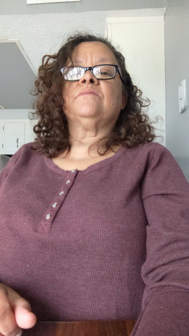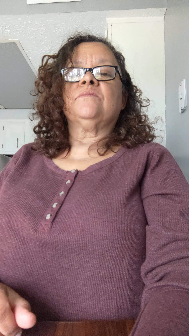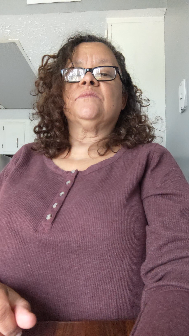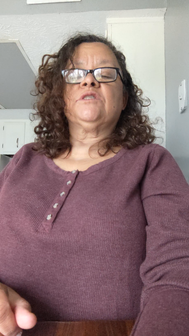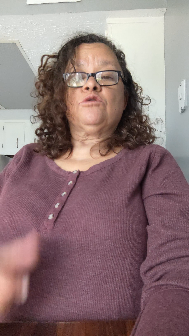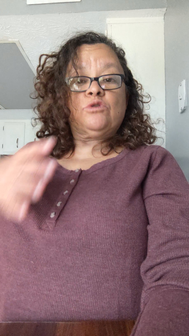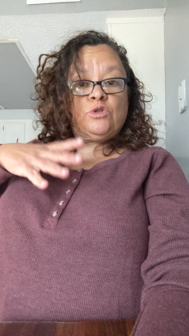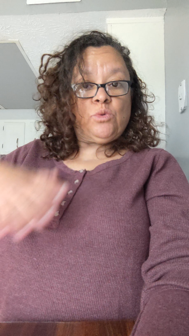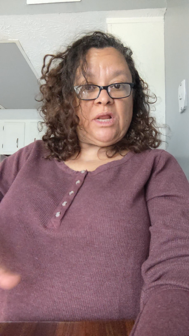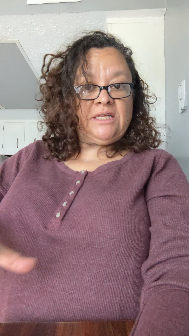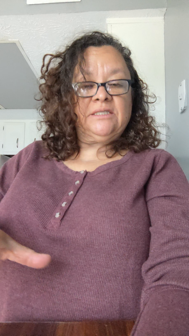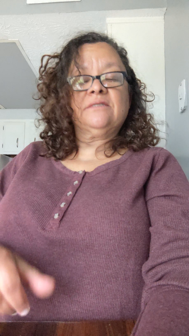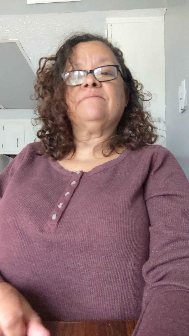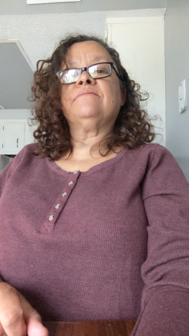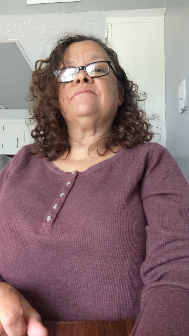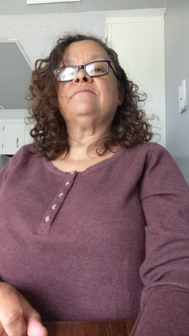dress